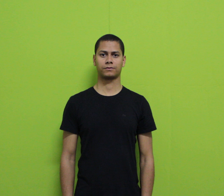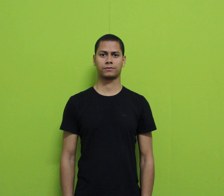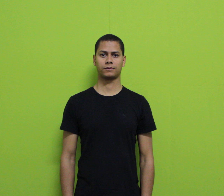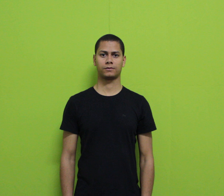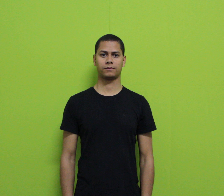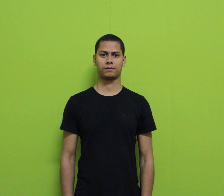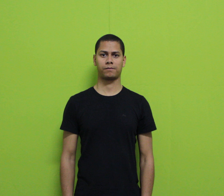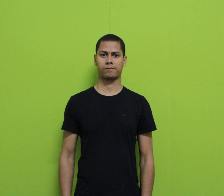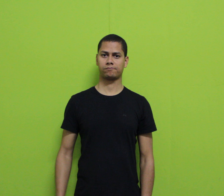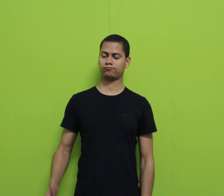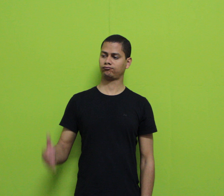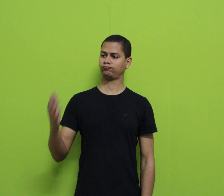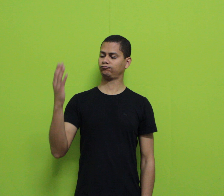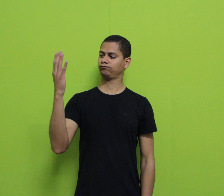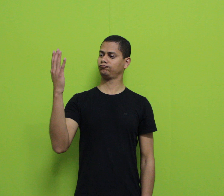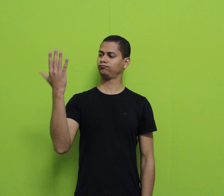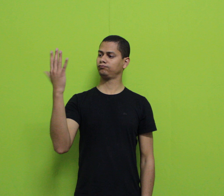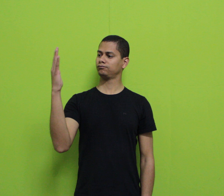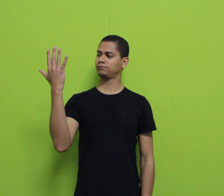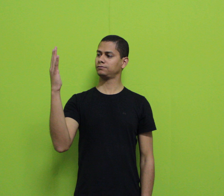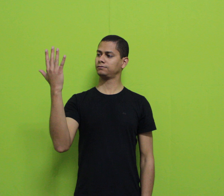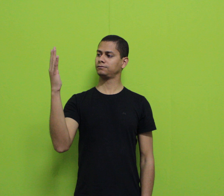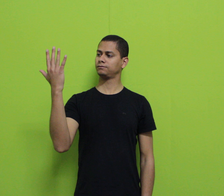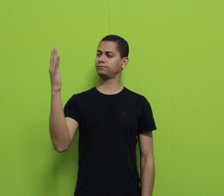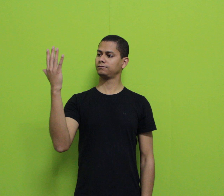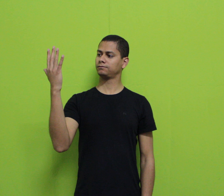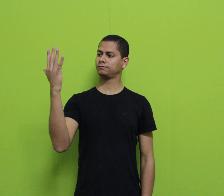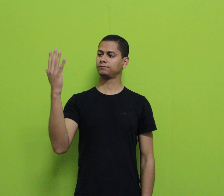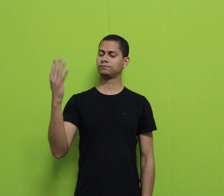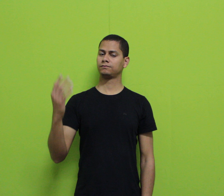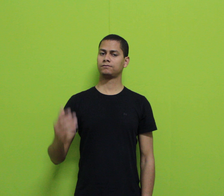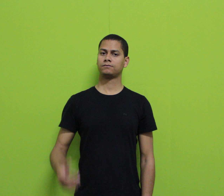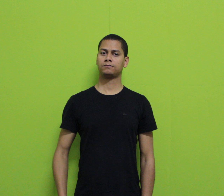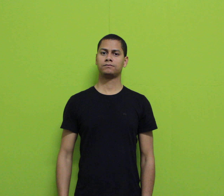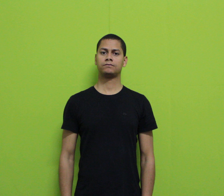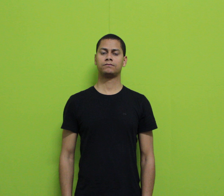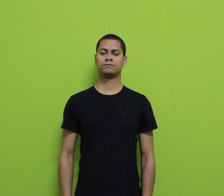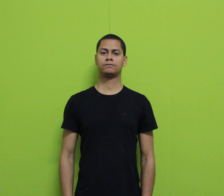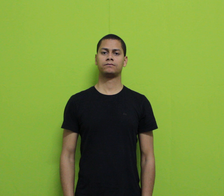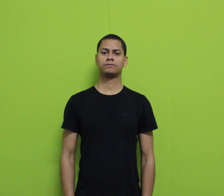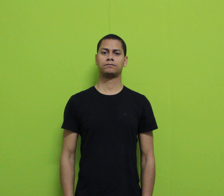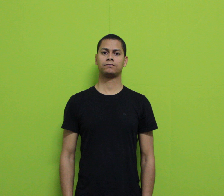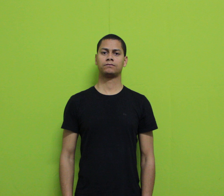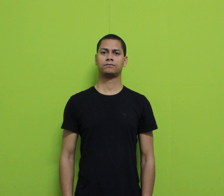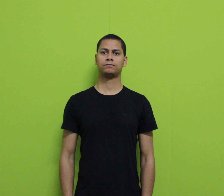espelho